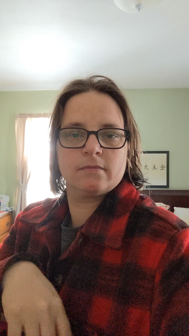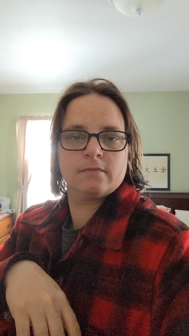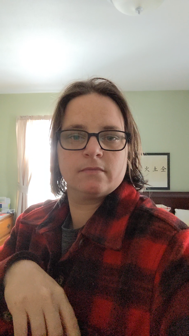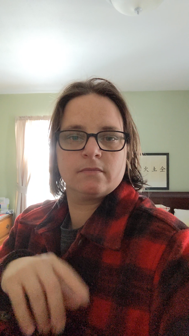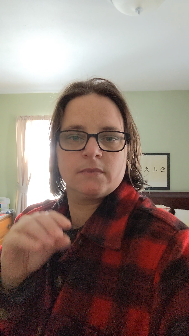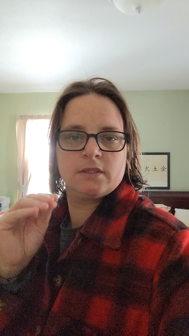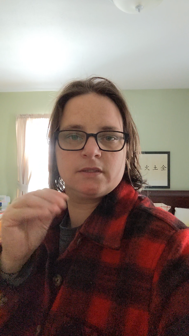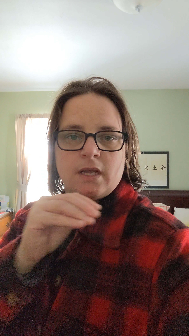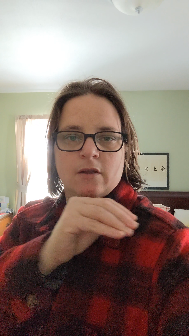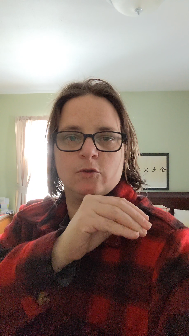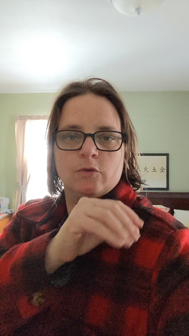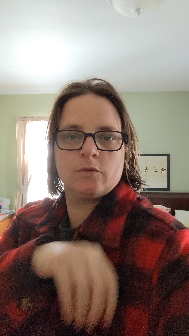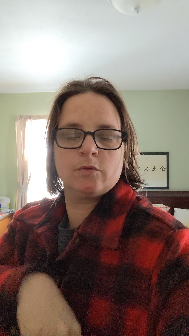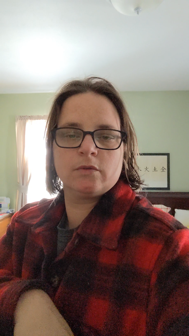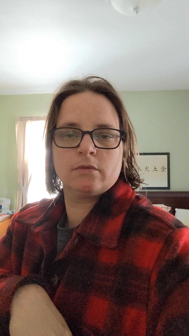dinosaur